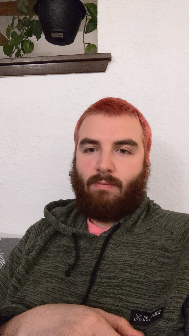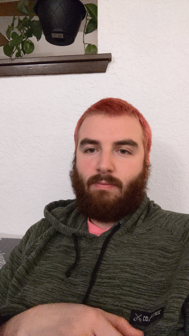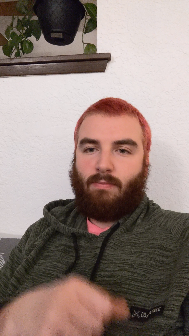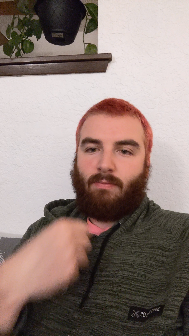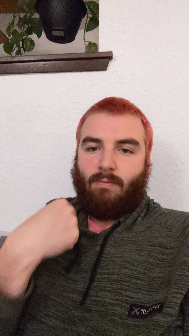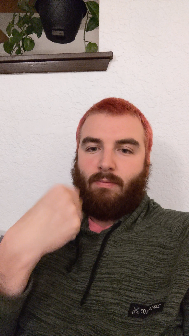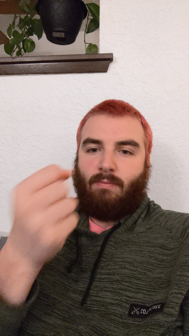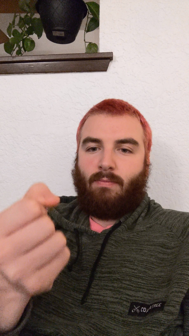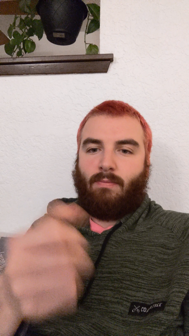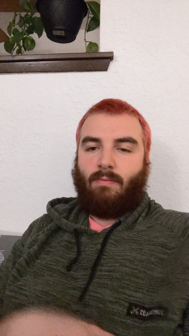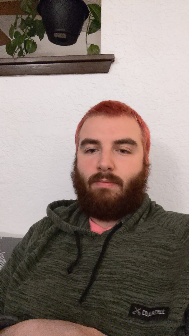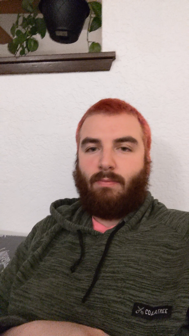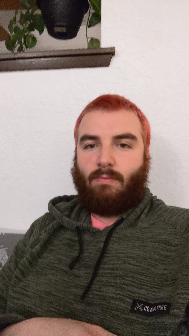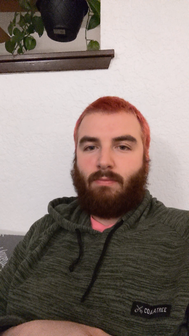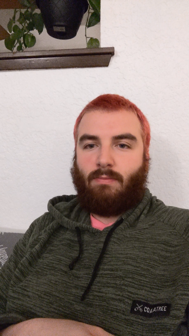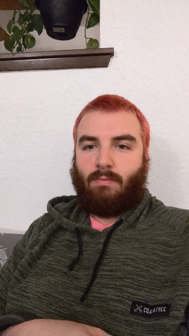drive